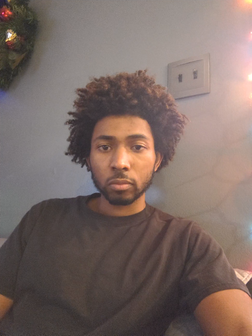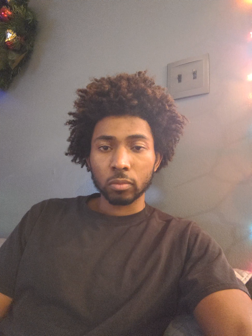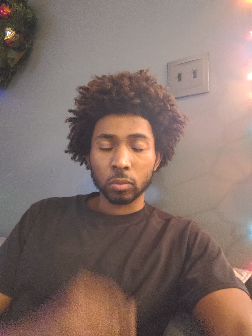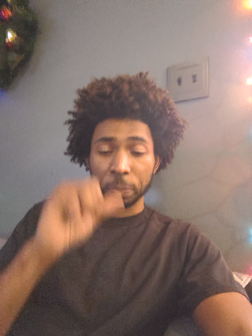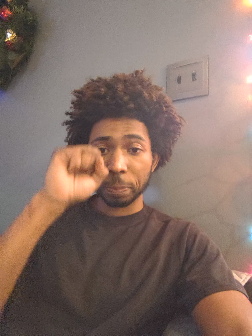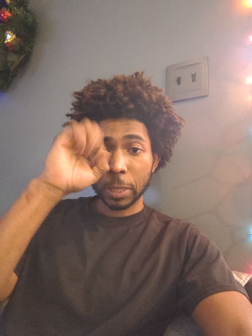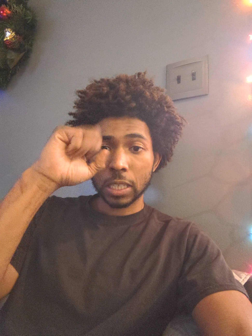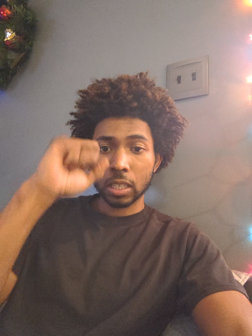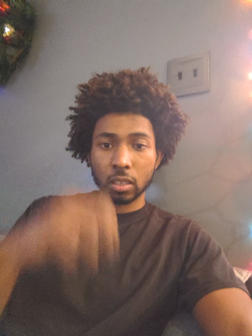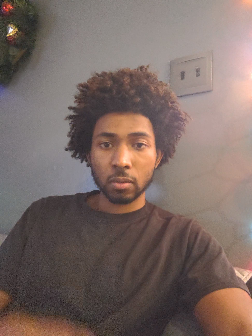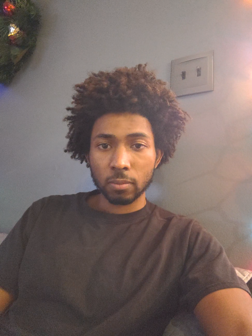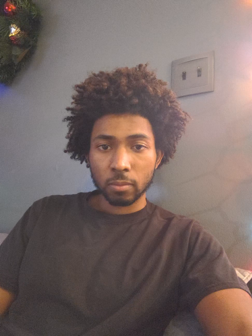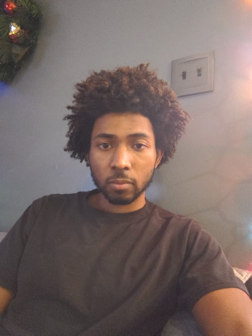awake